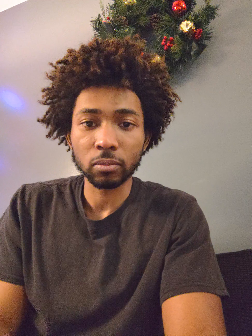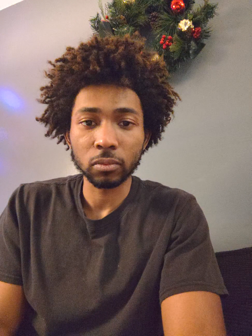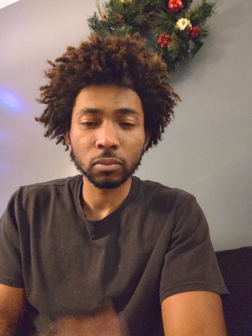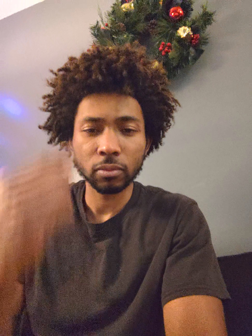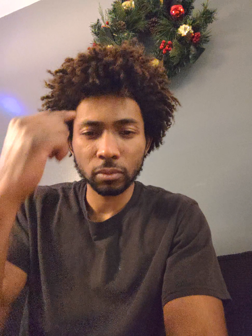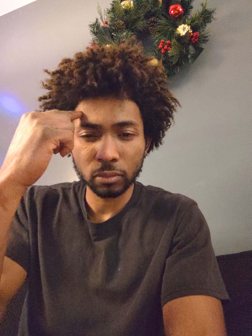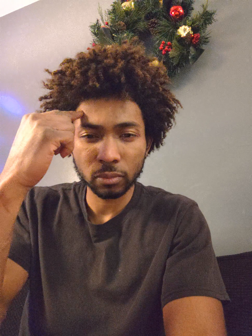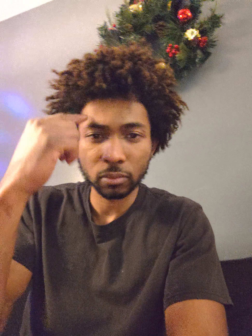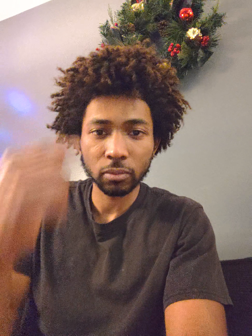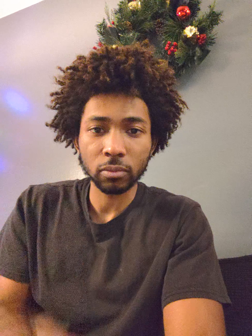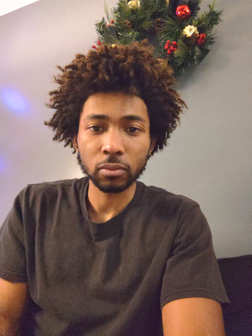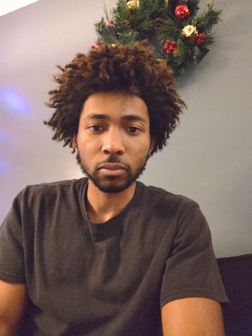think